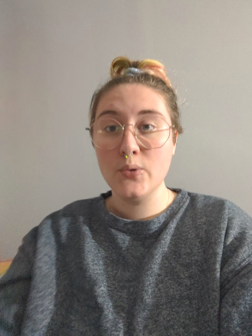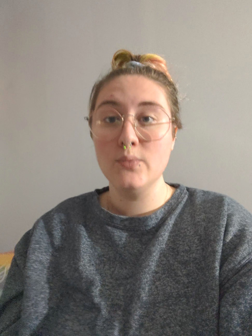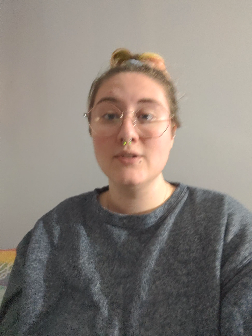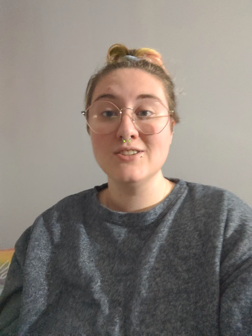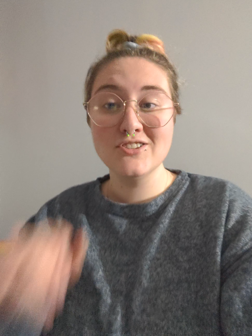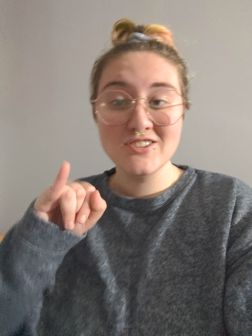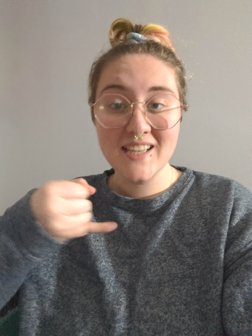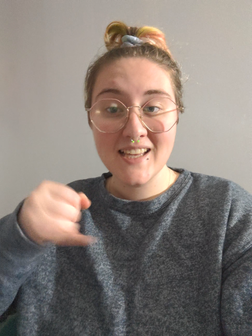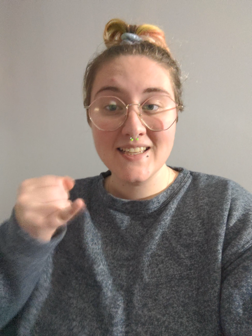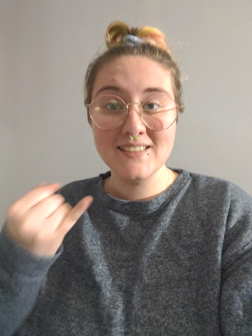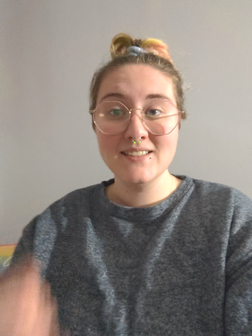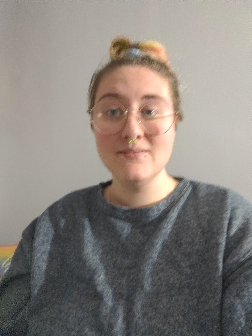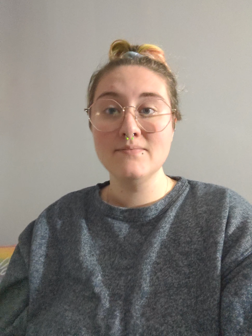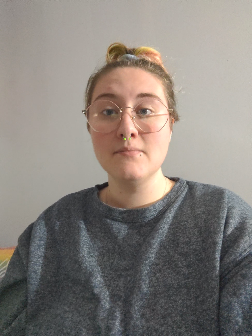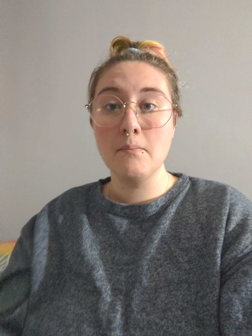jeans